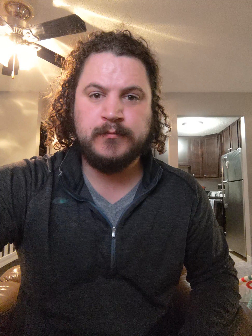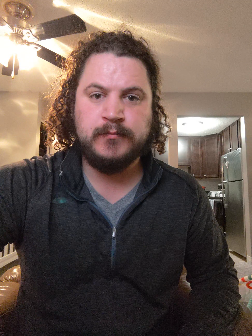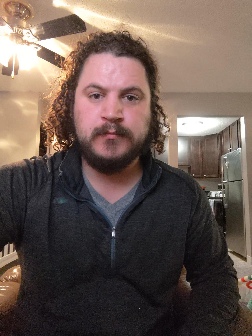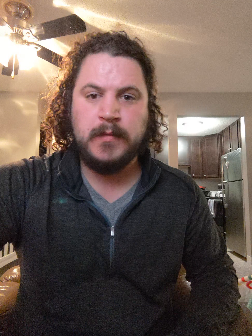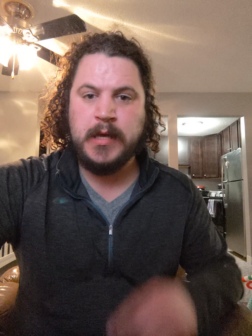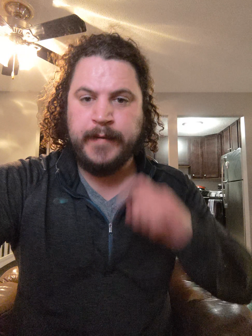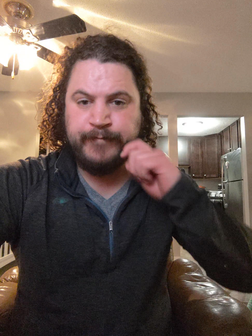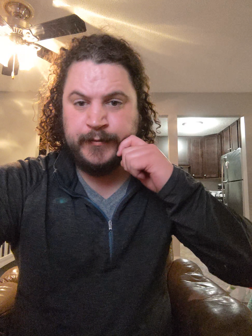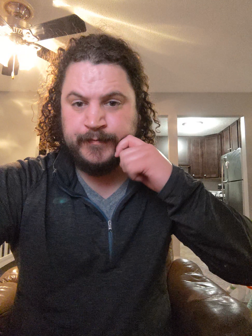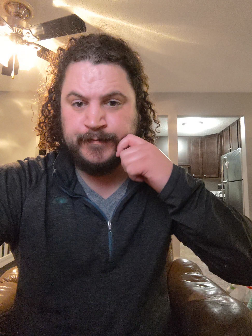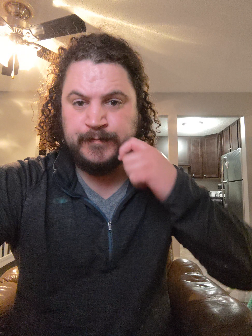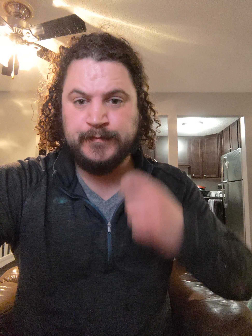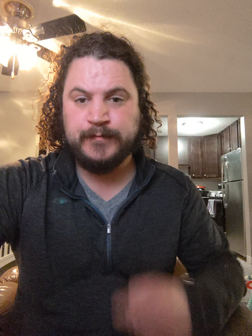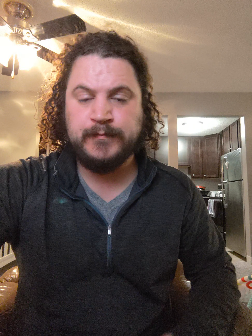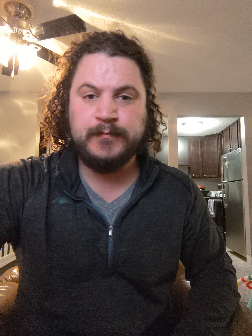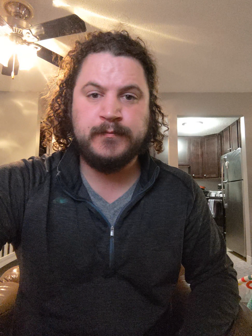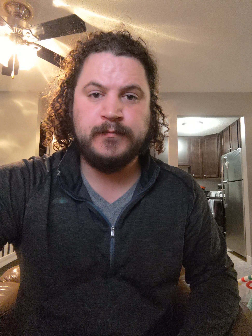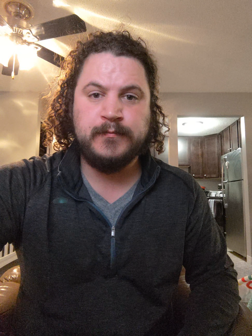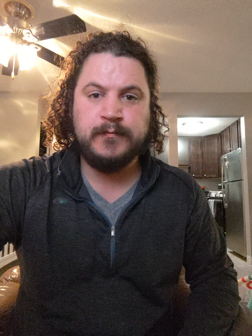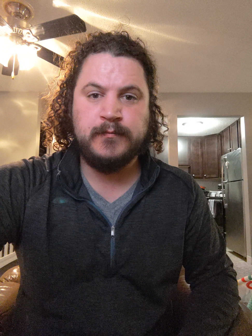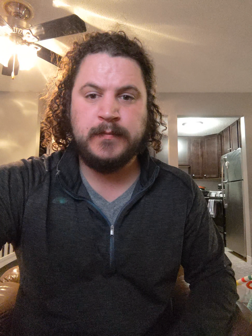apple